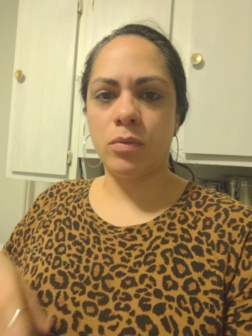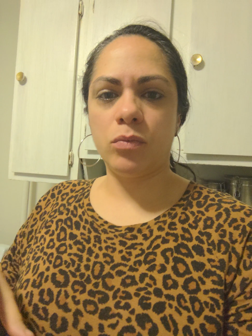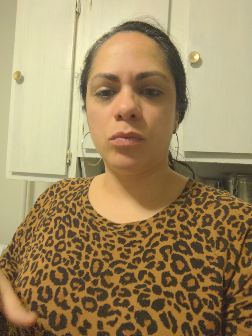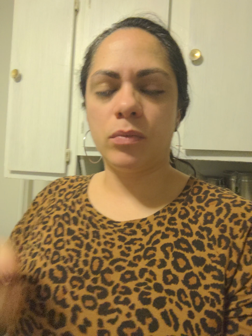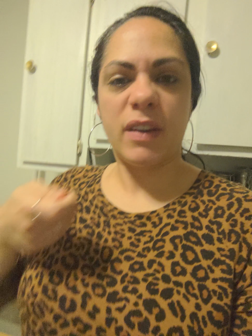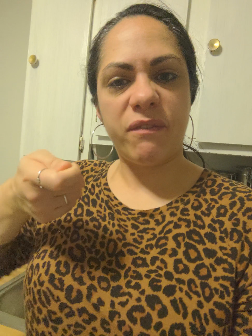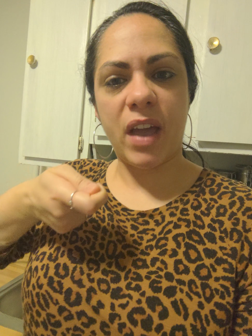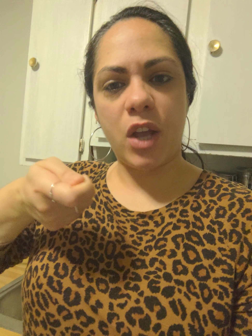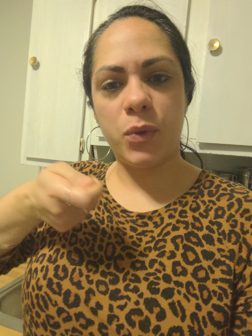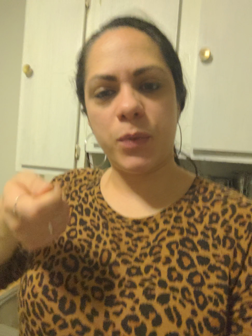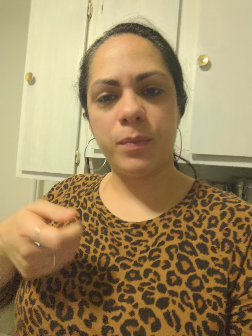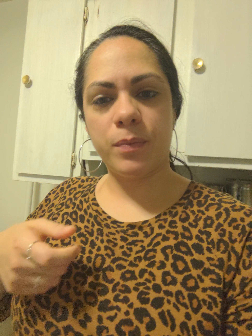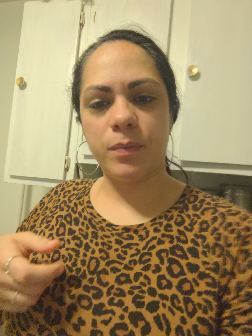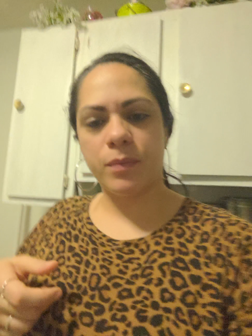vacuum